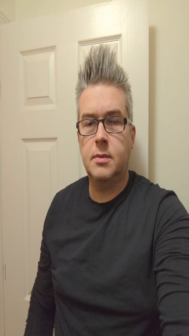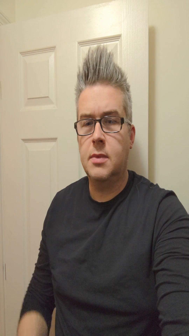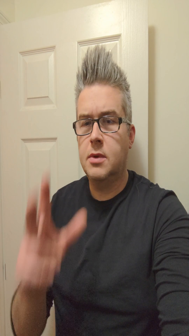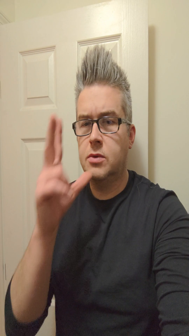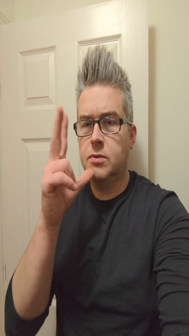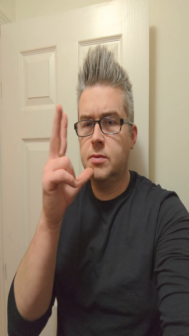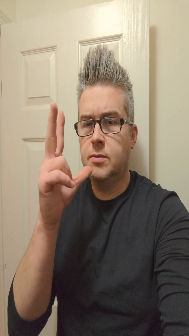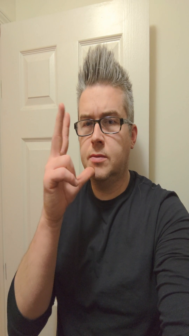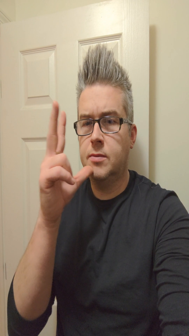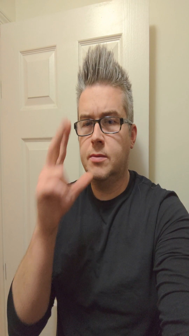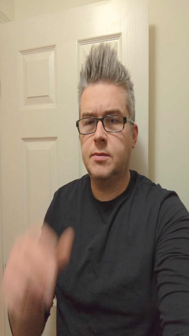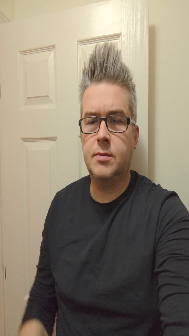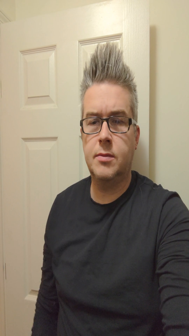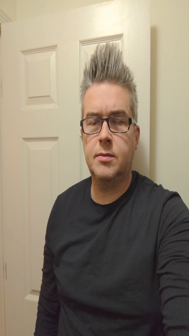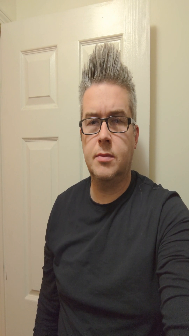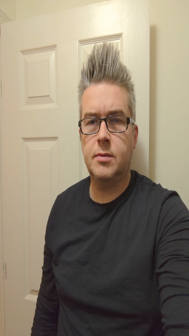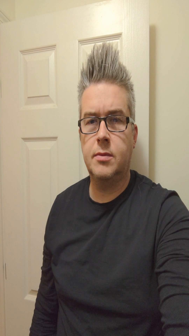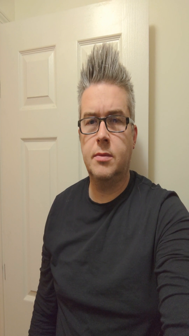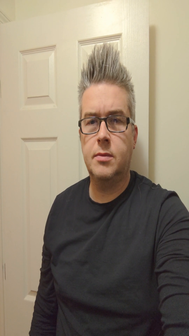hen